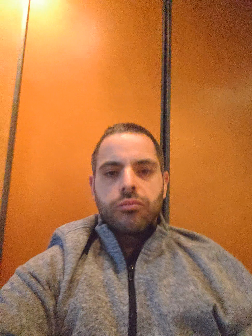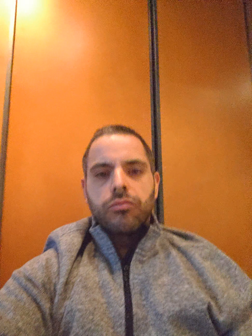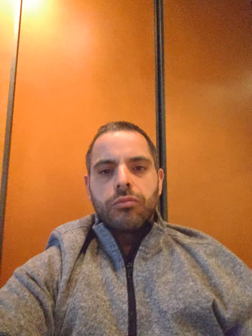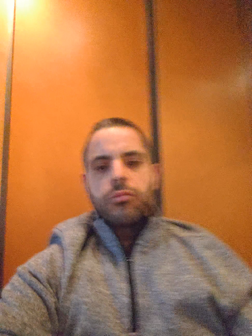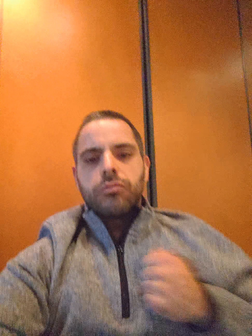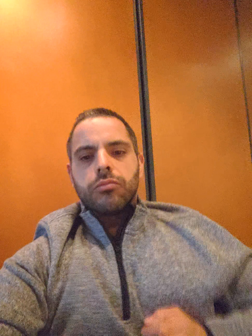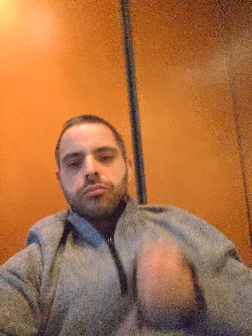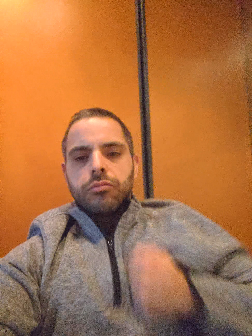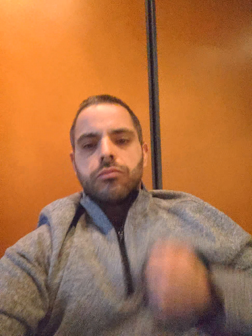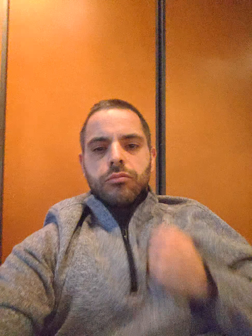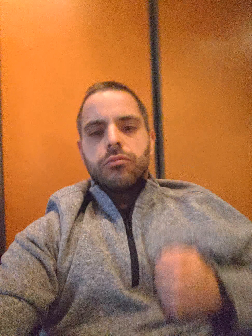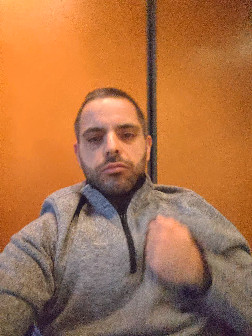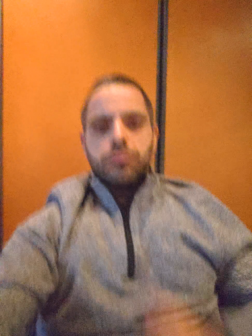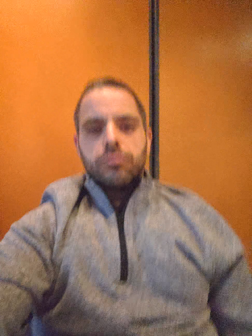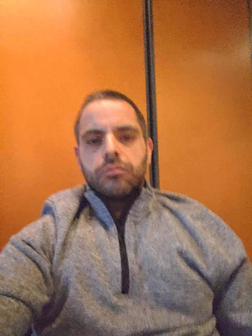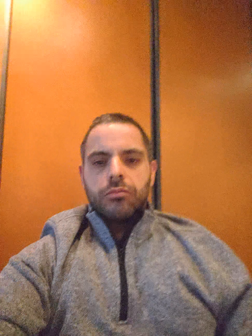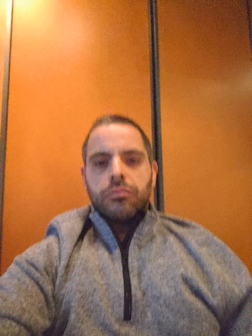bath